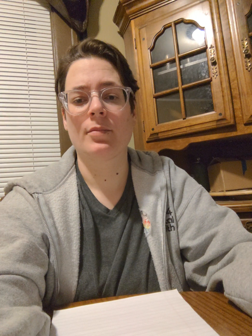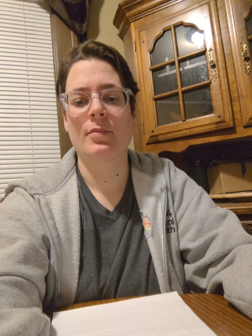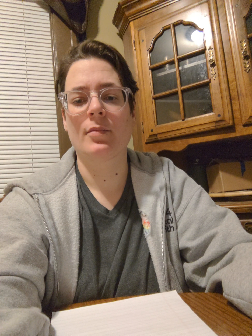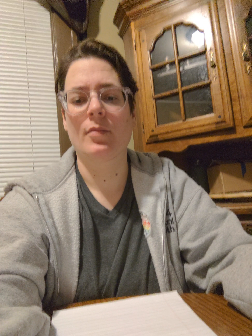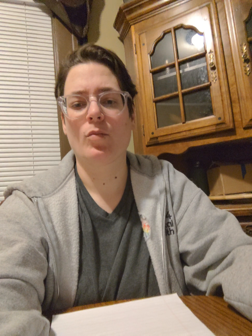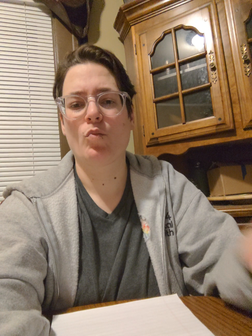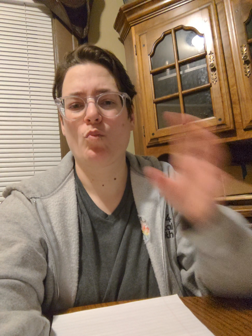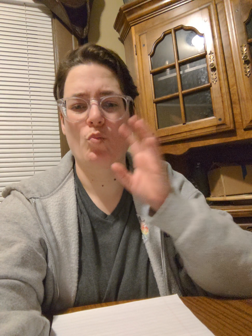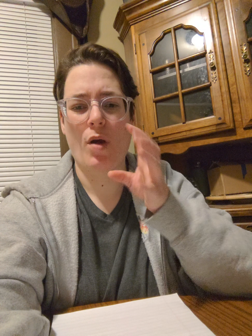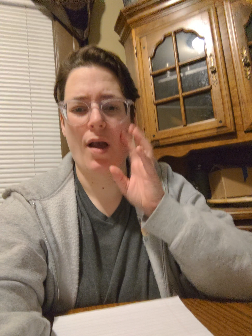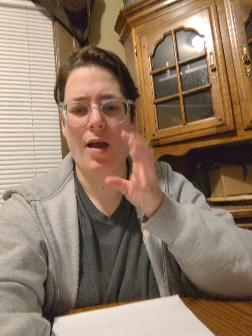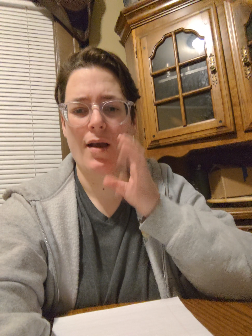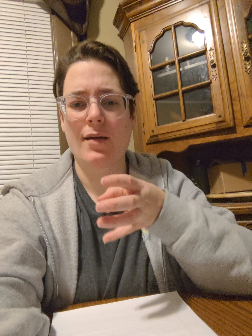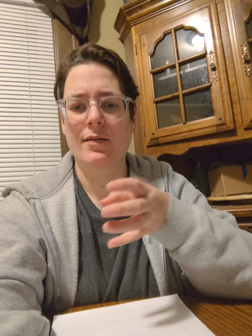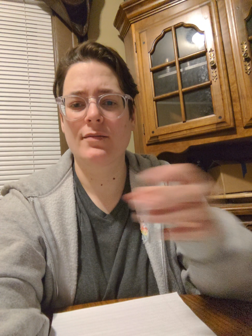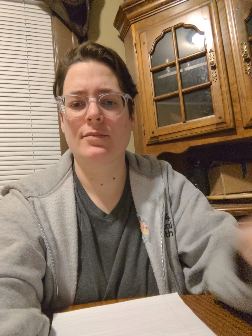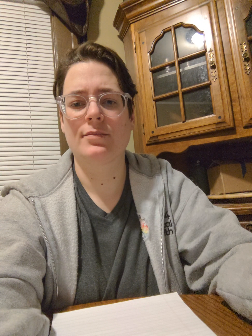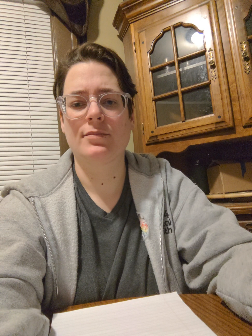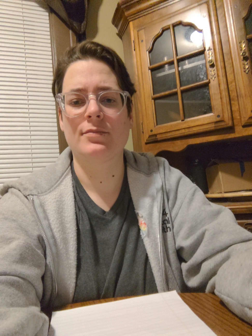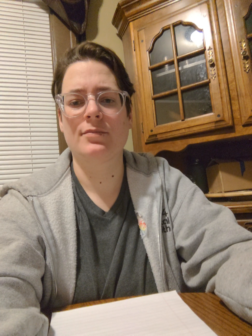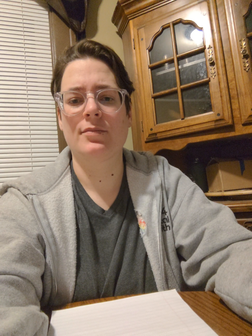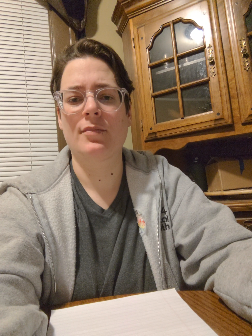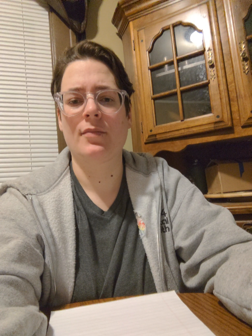cry